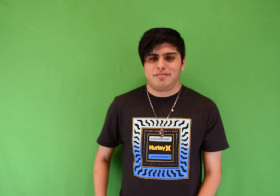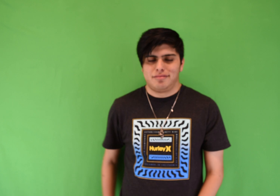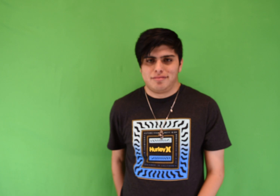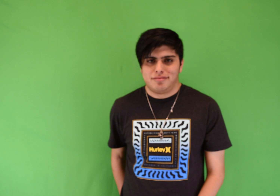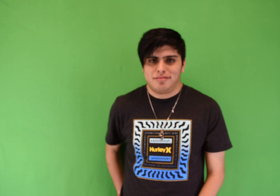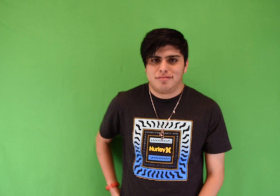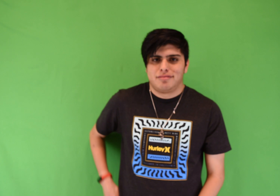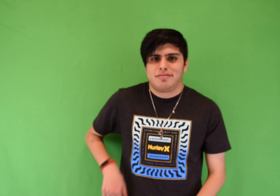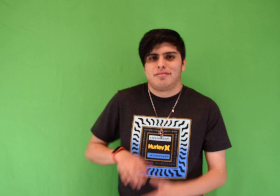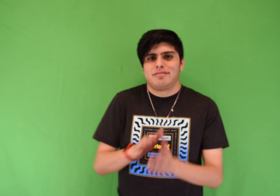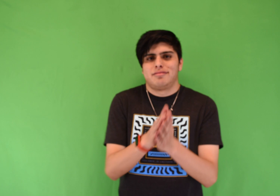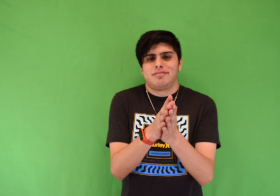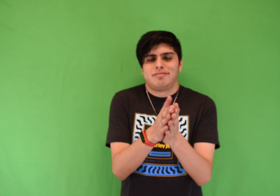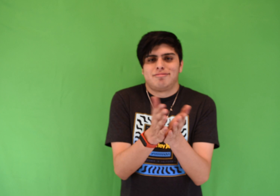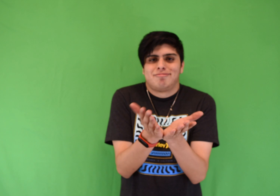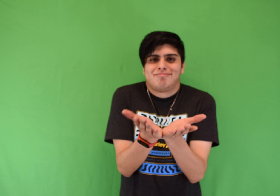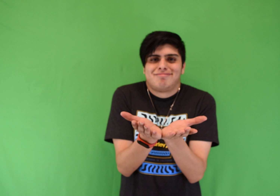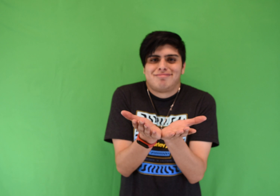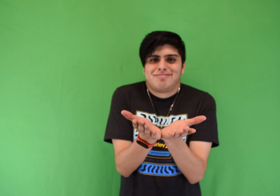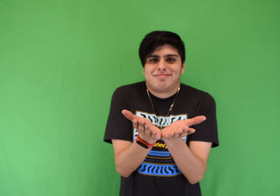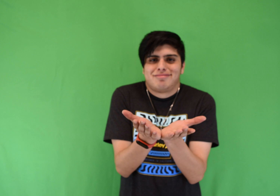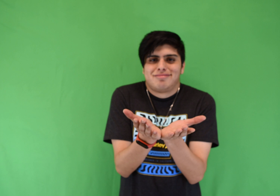cartera